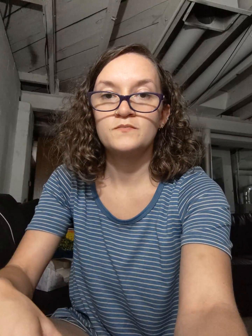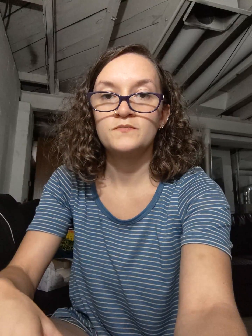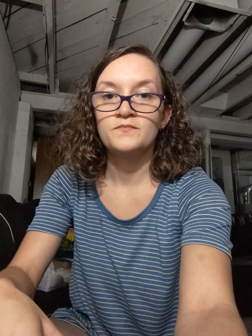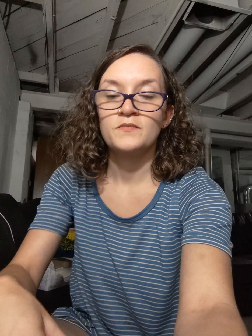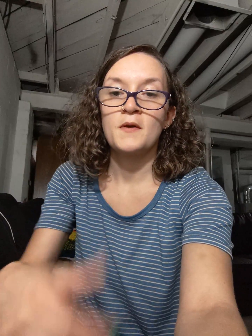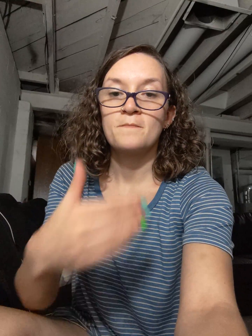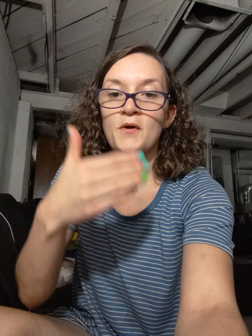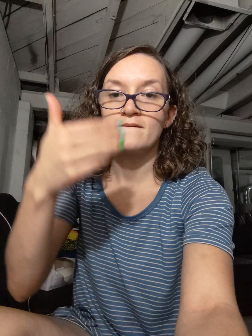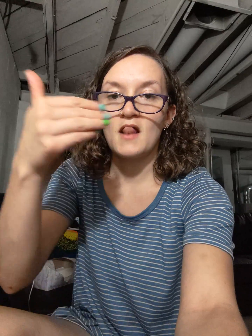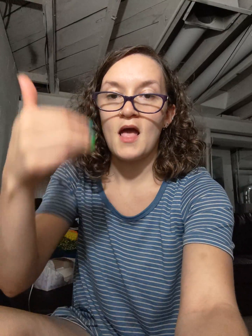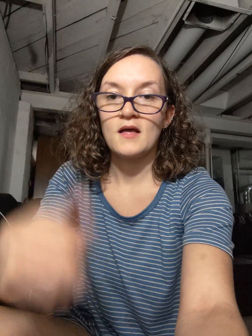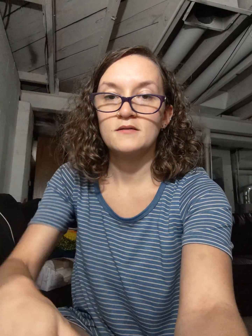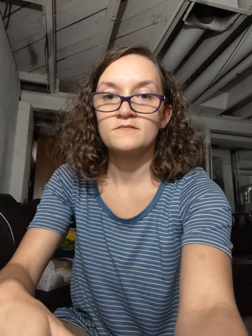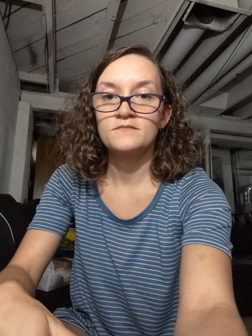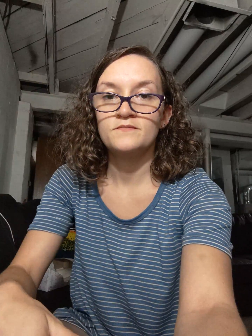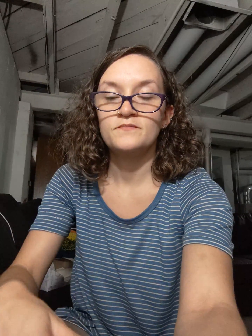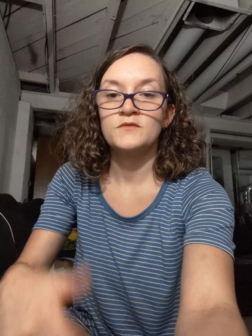butterfly